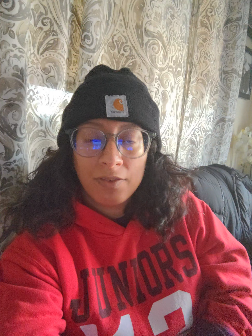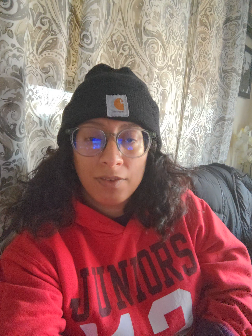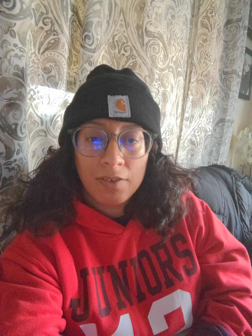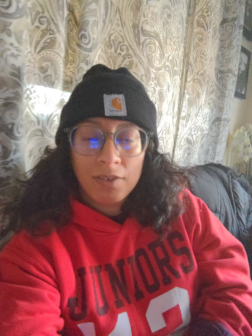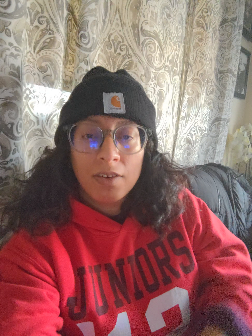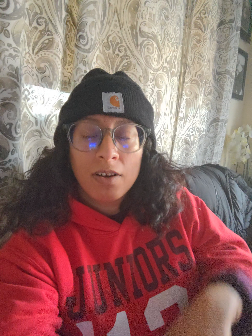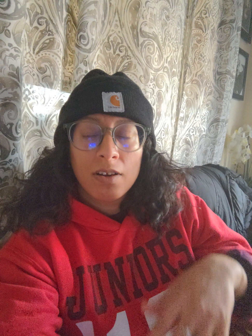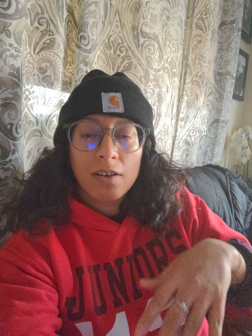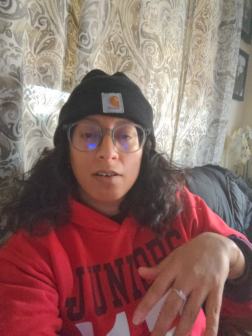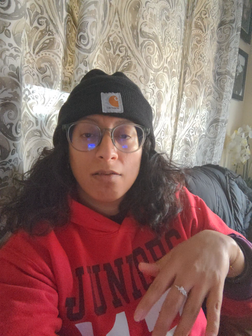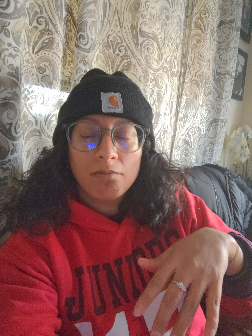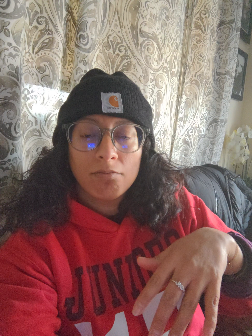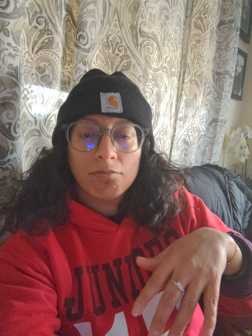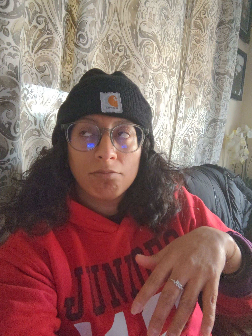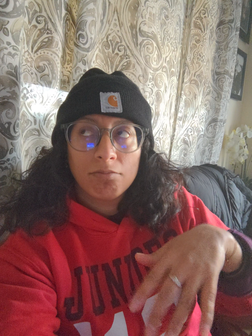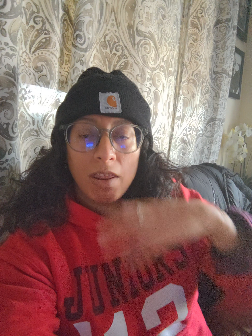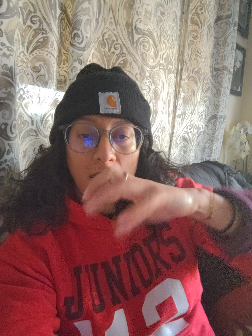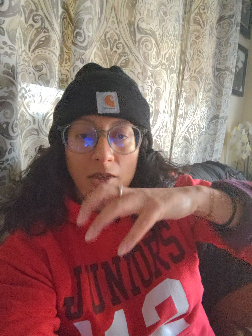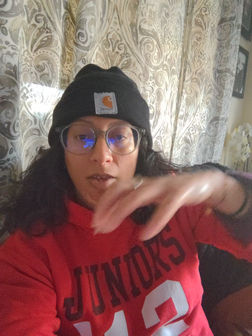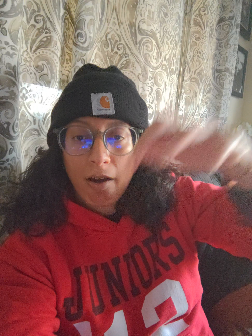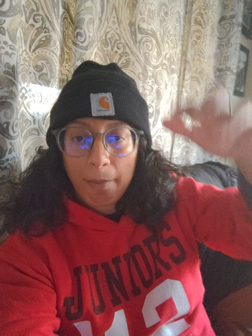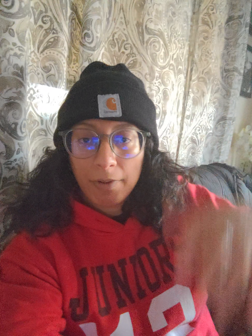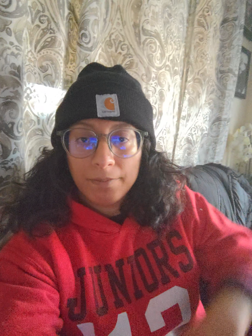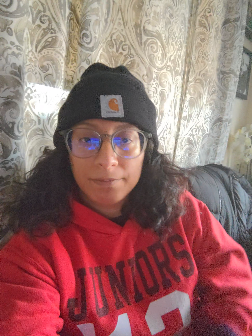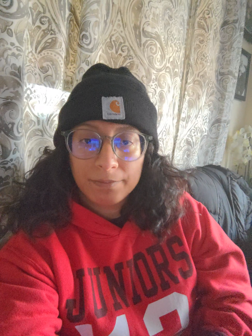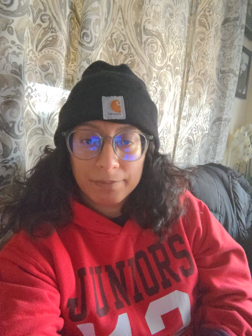helicopter